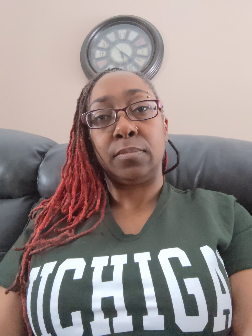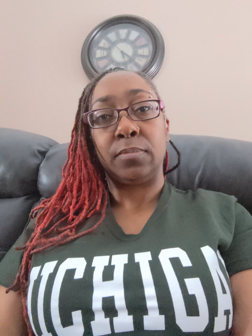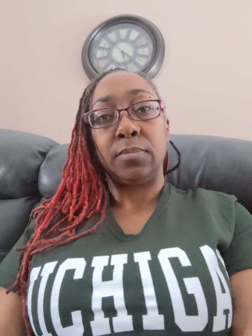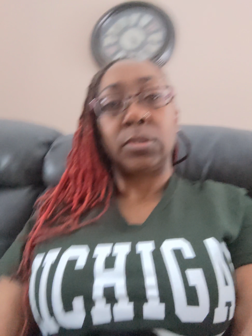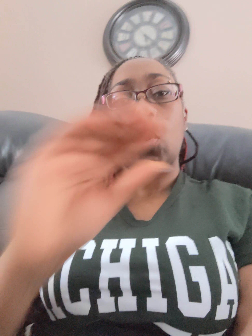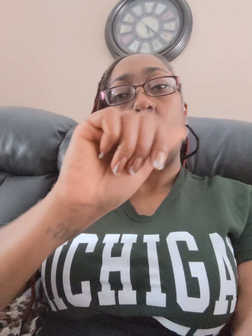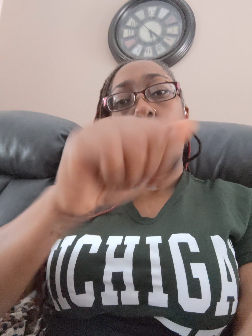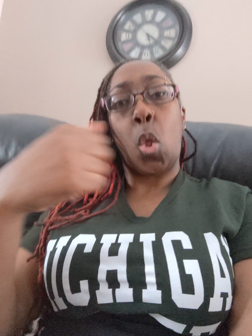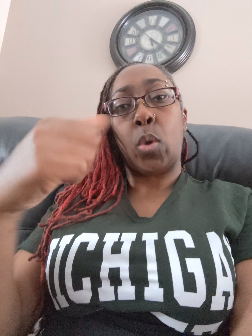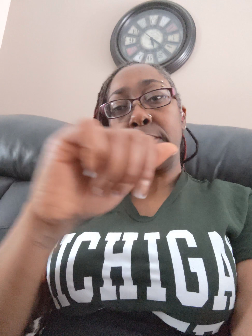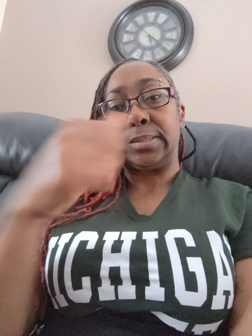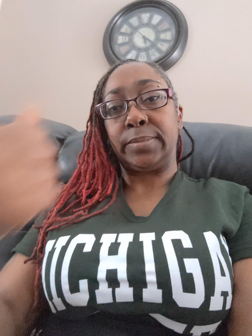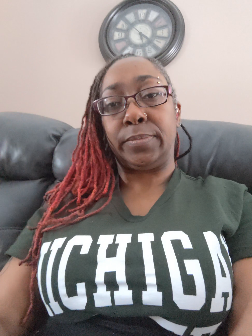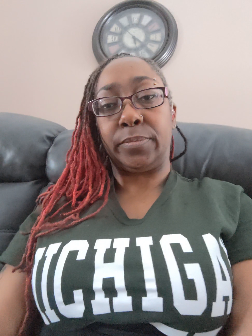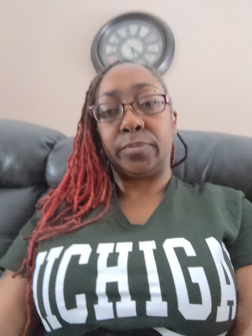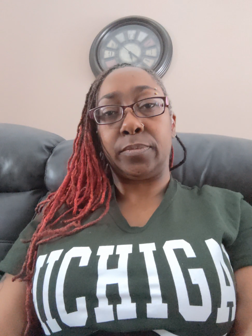closet